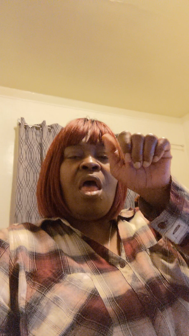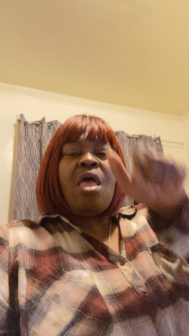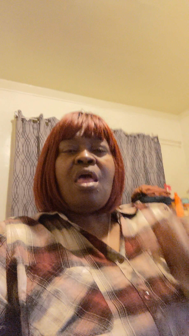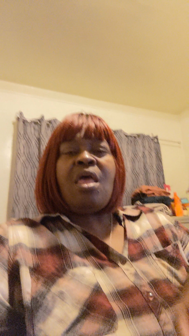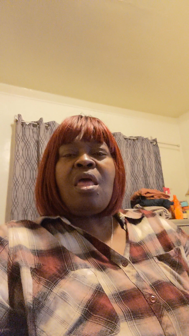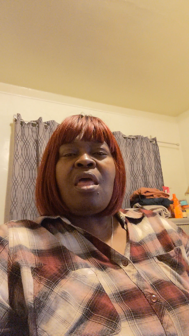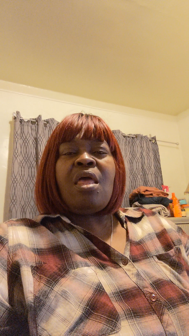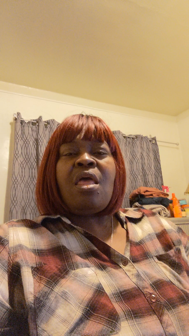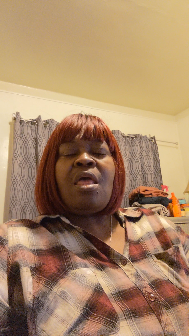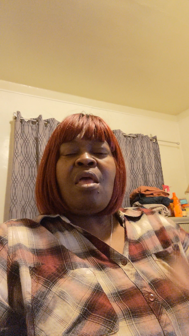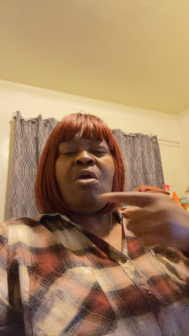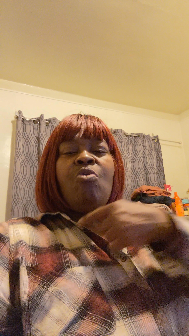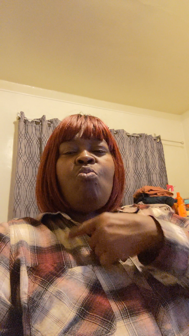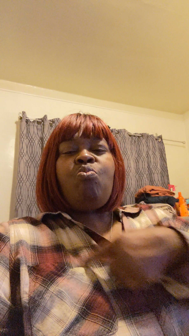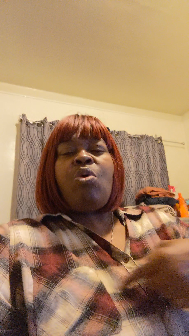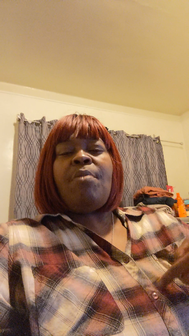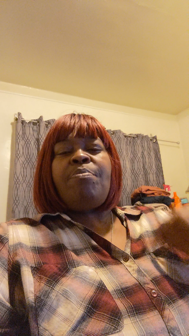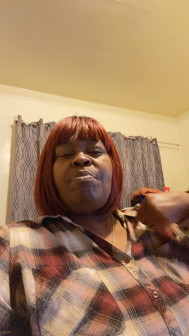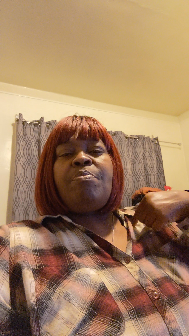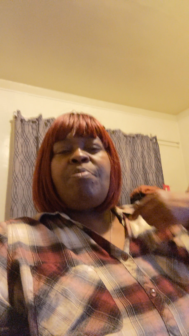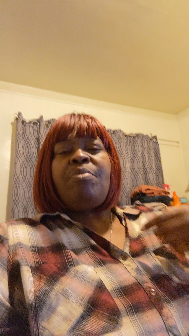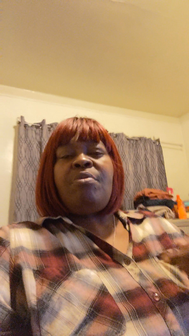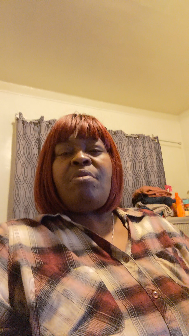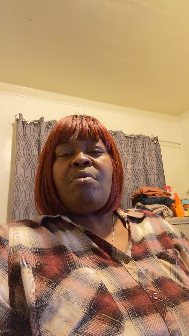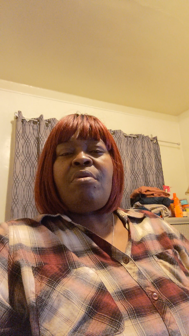bib